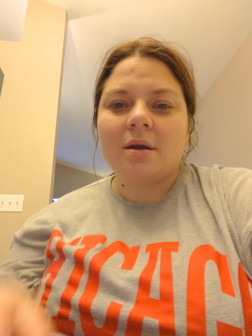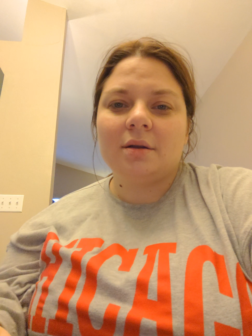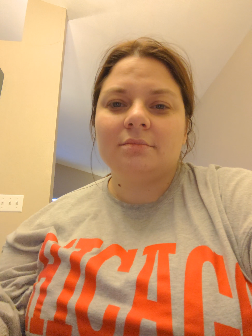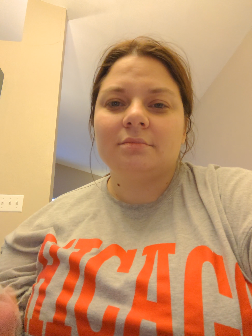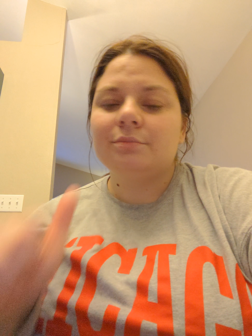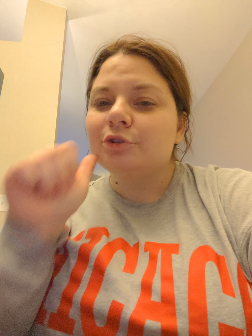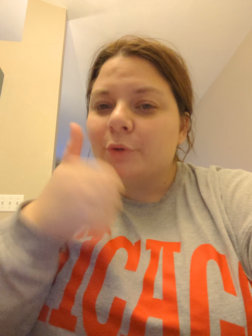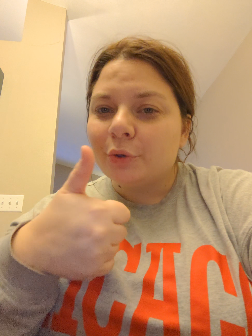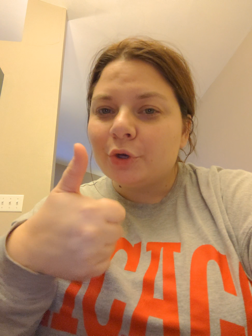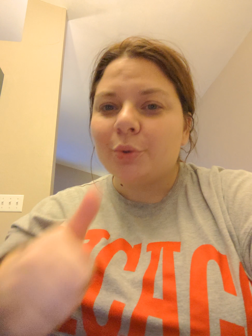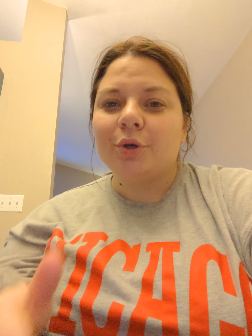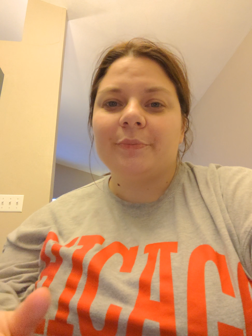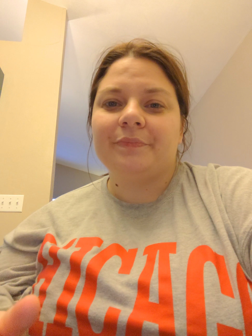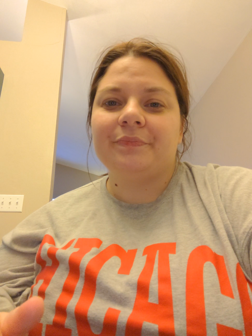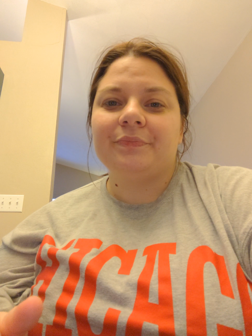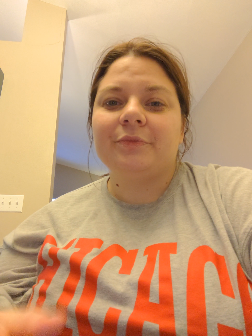tomorrow